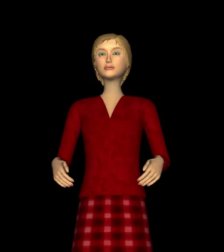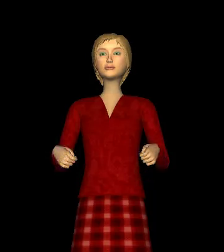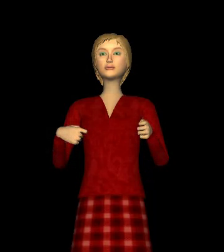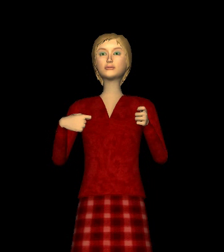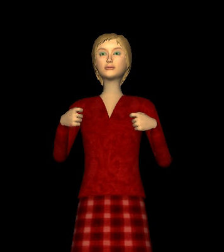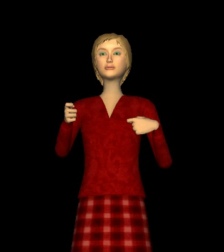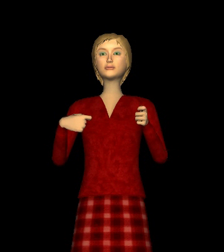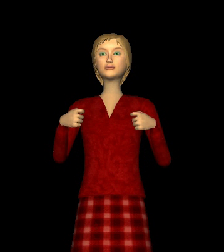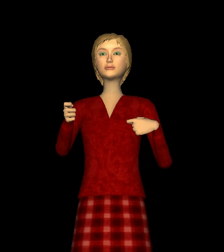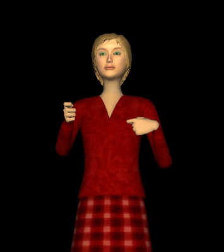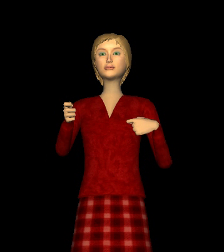تجارة